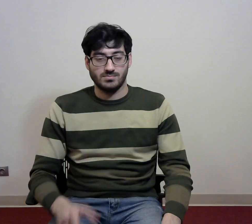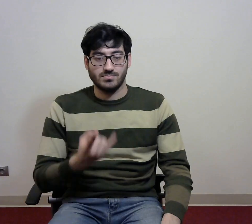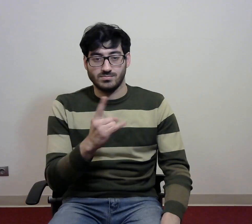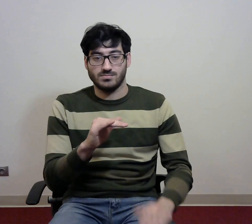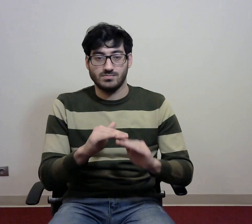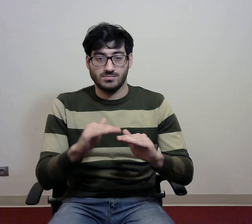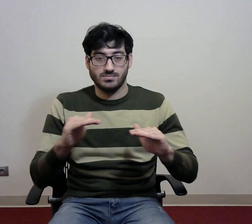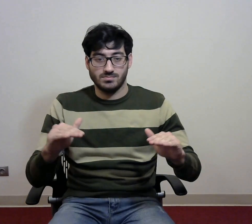uşaq